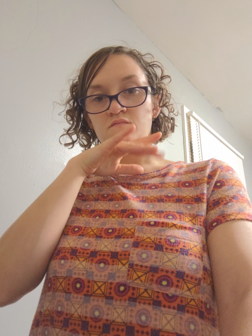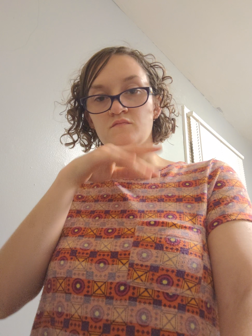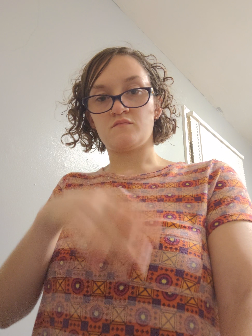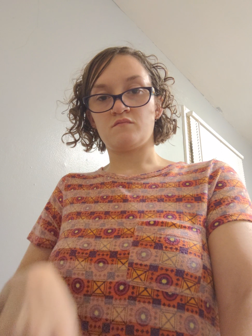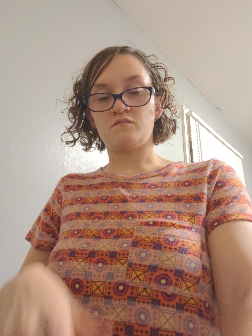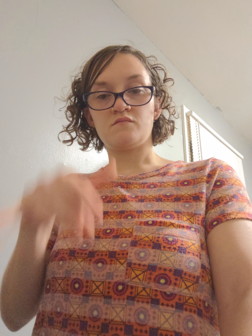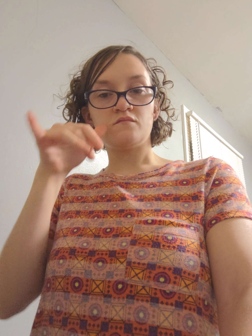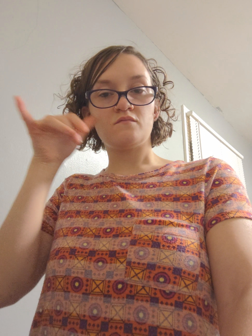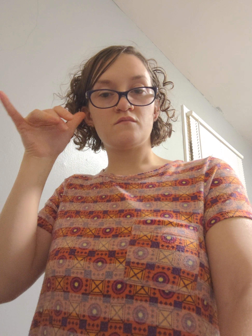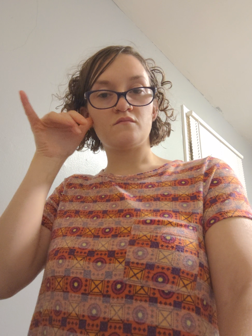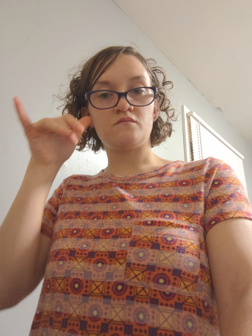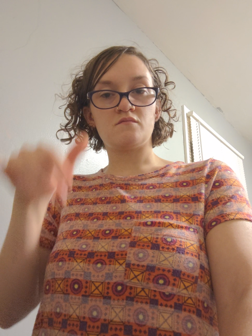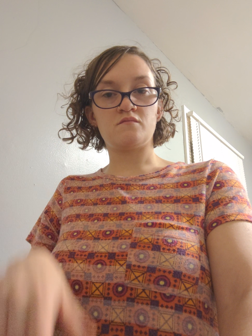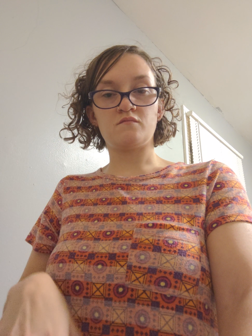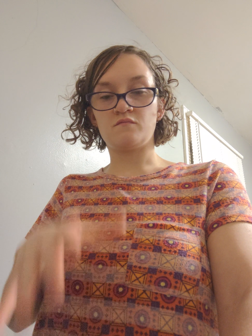yesterday